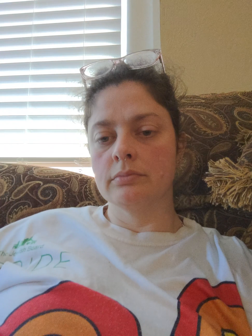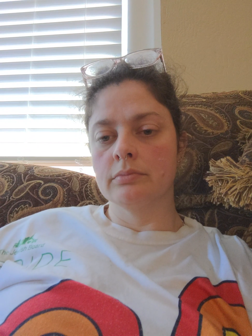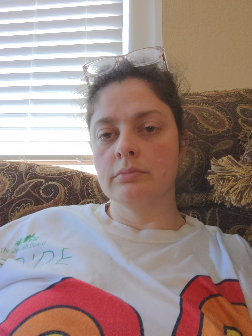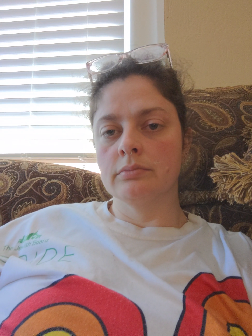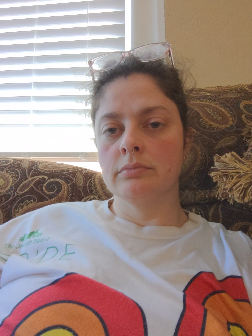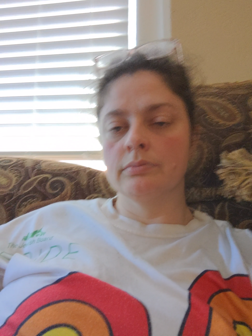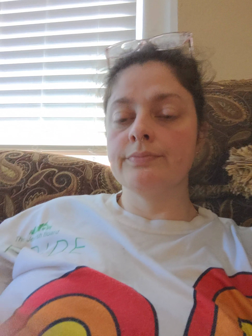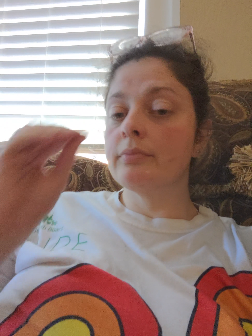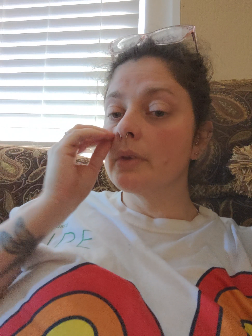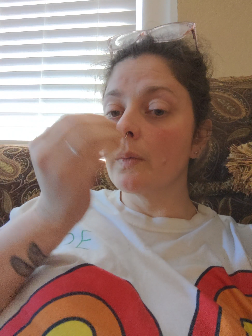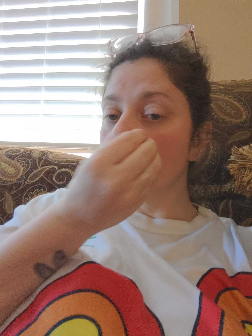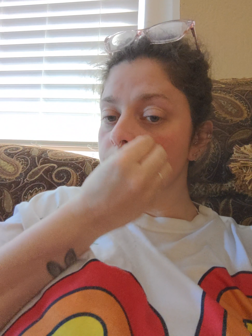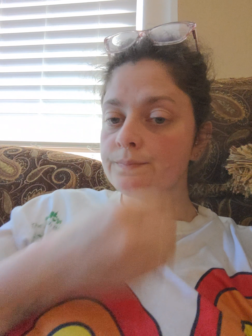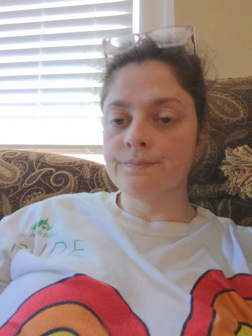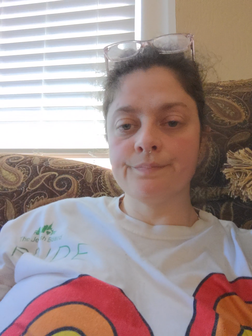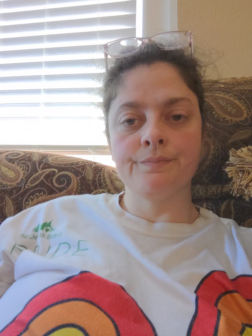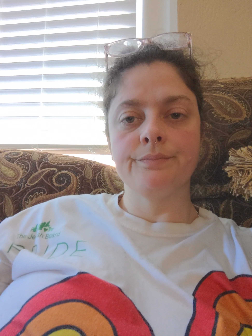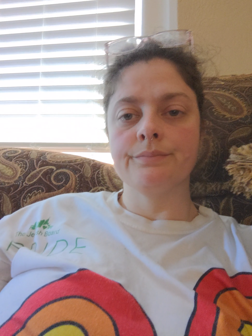flower